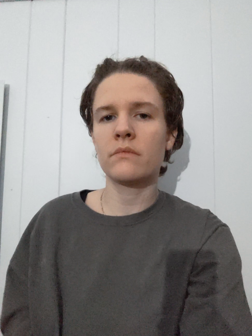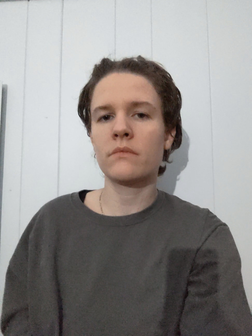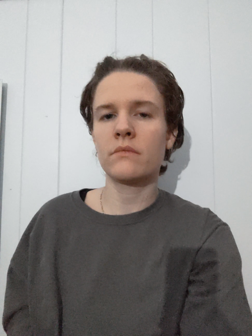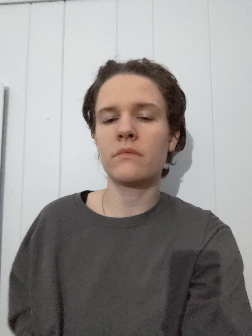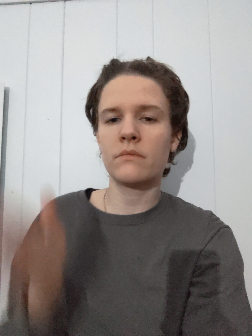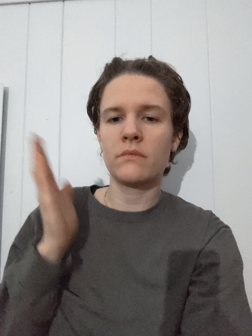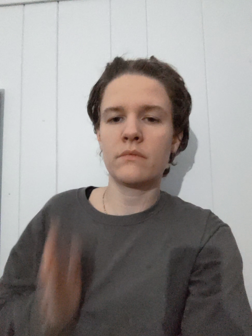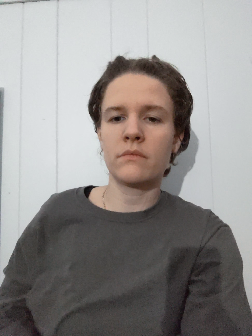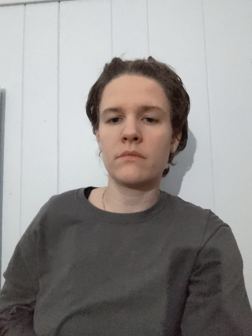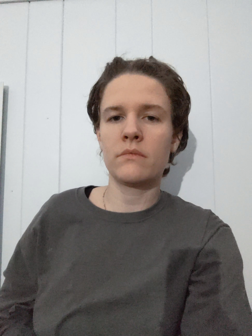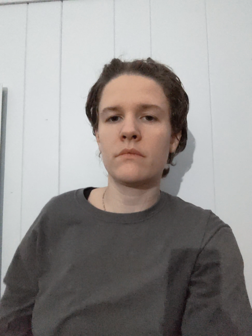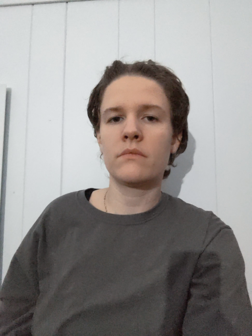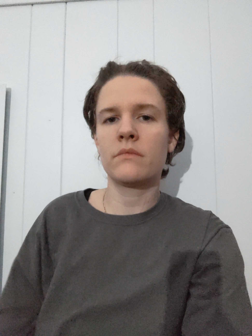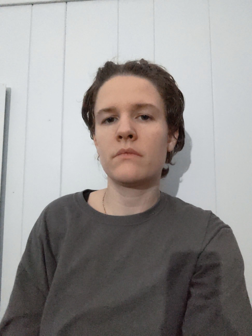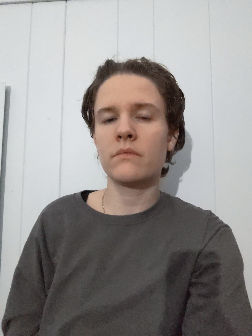beside